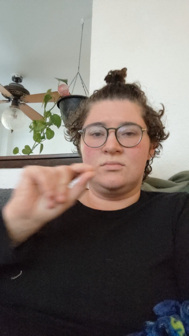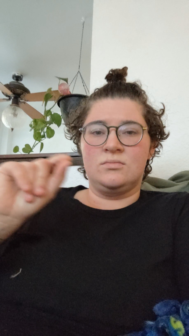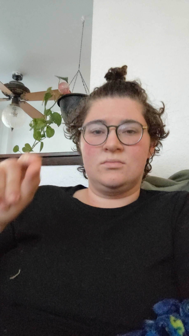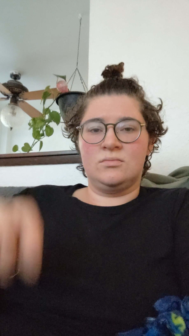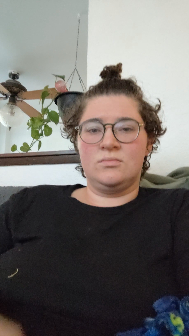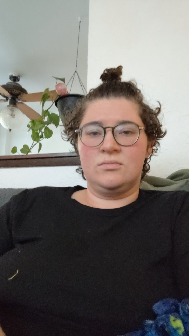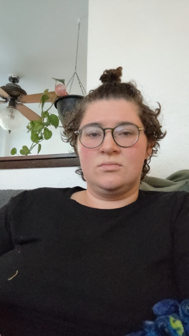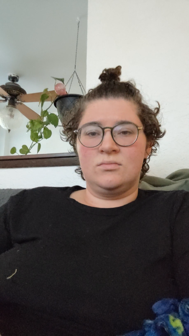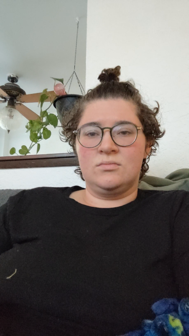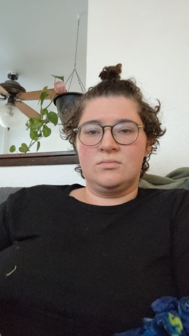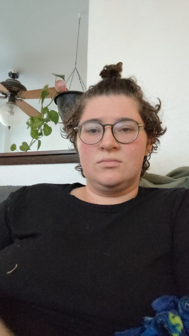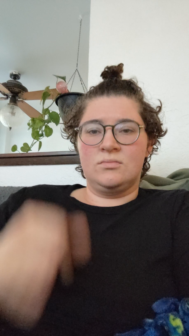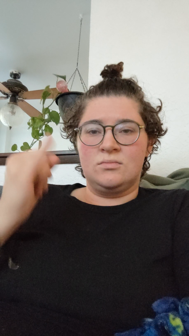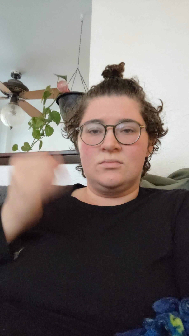last